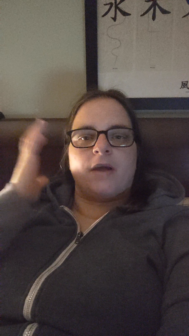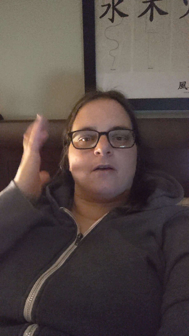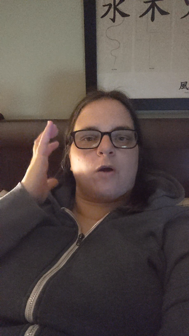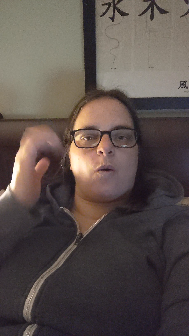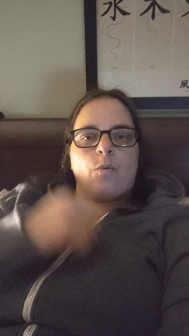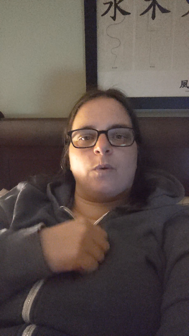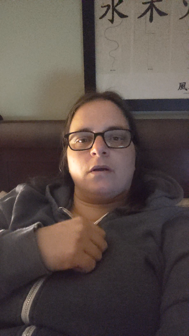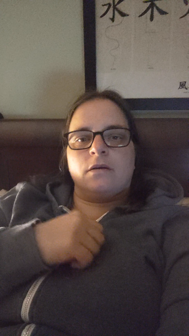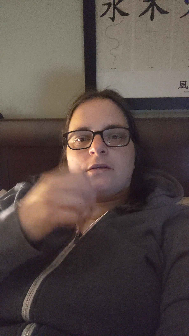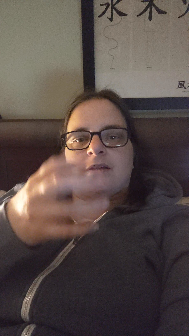get